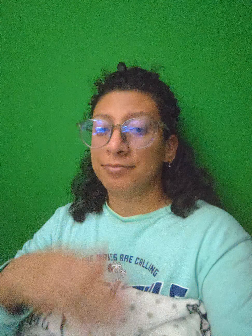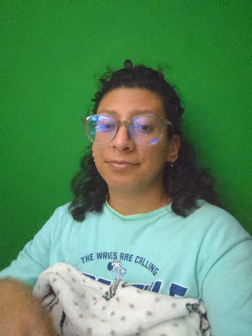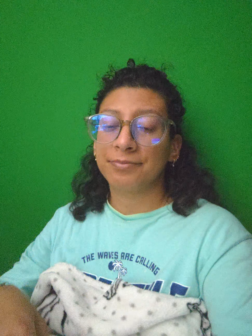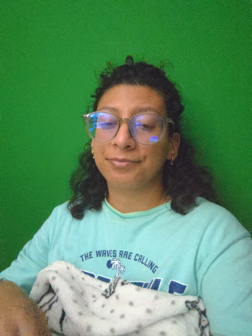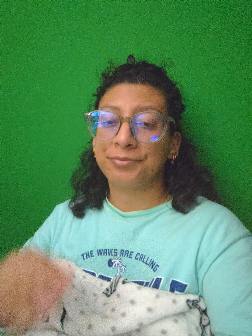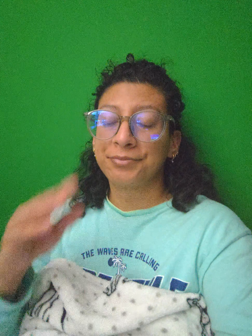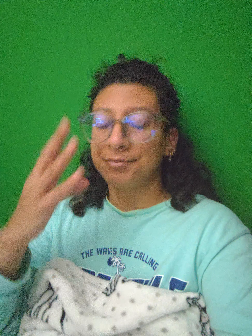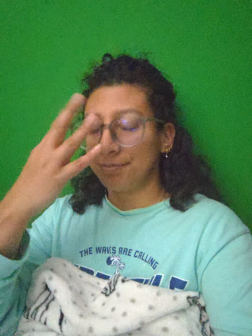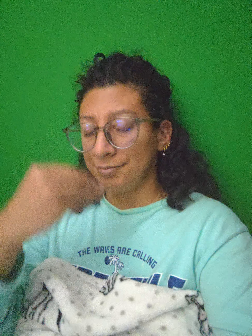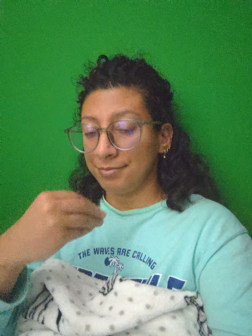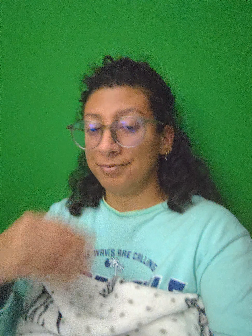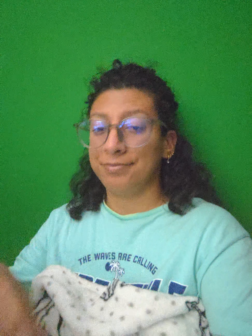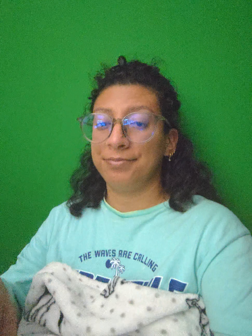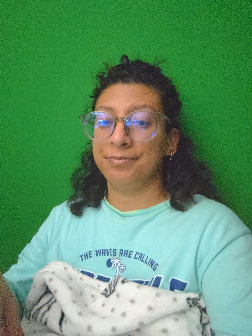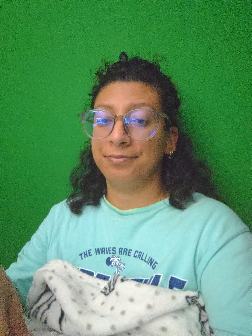nap